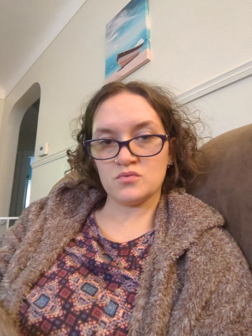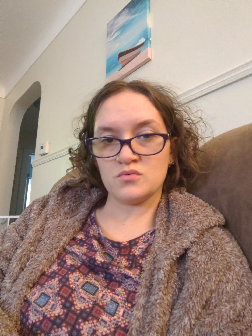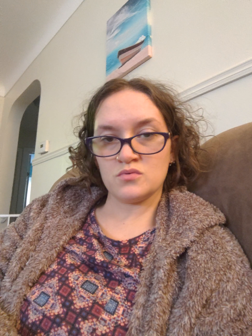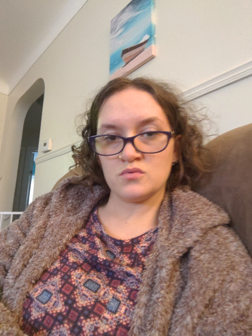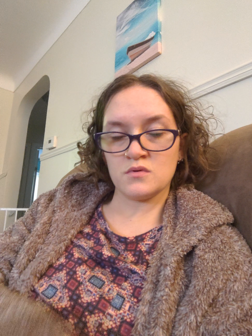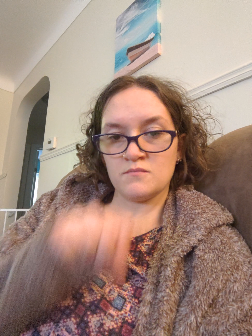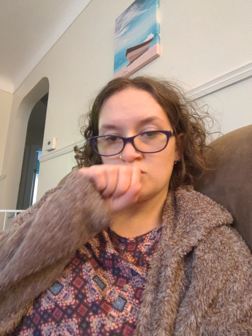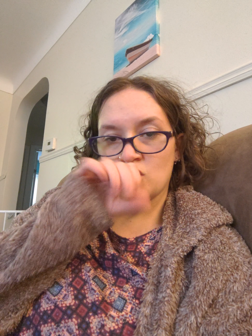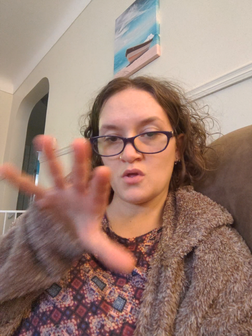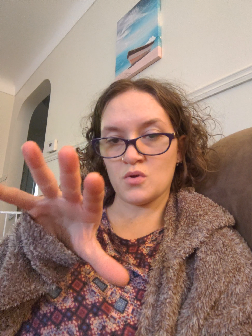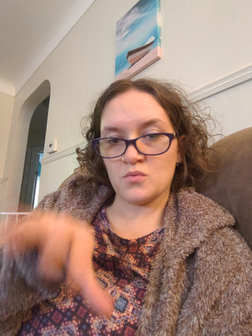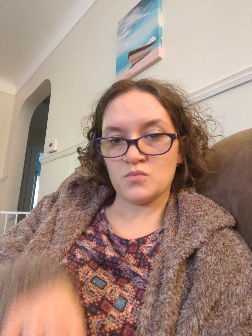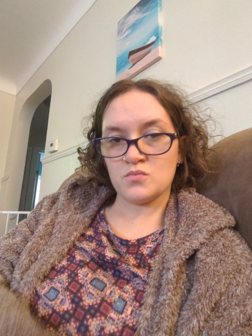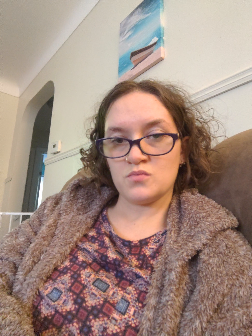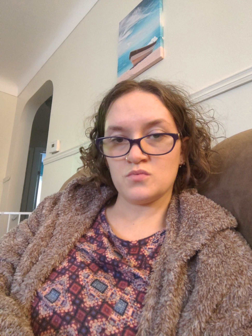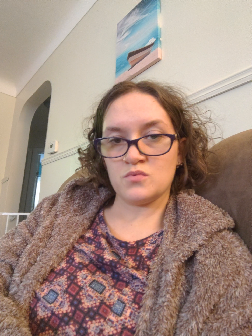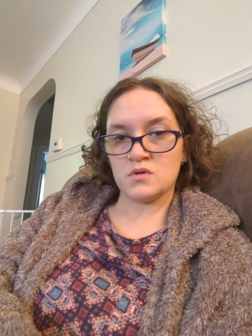blow